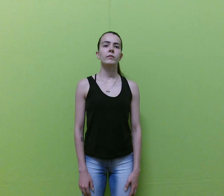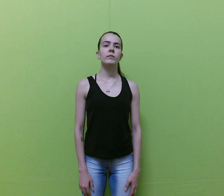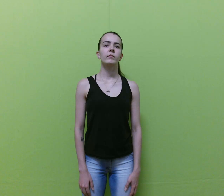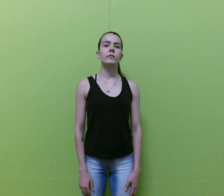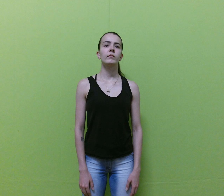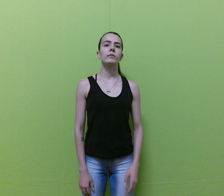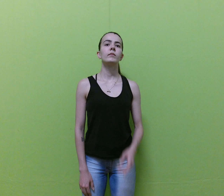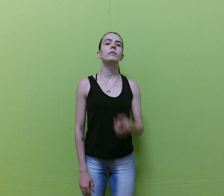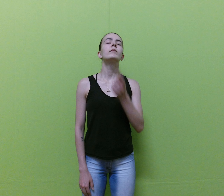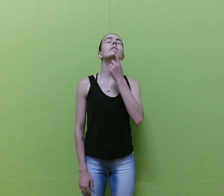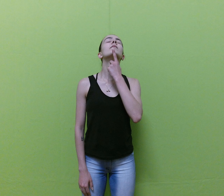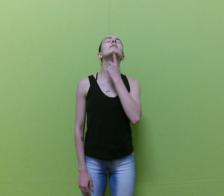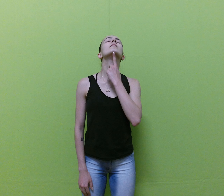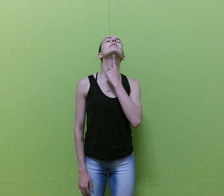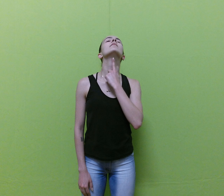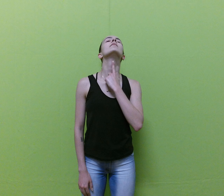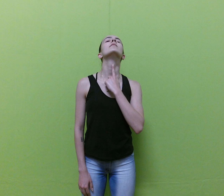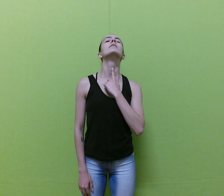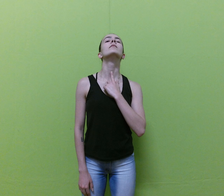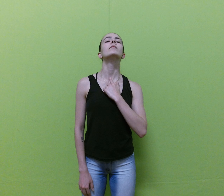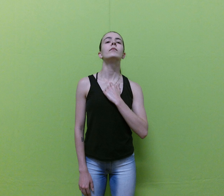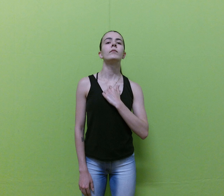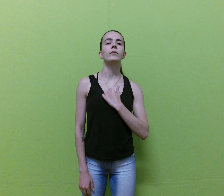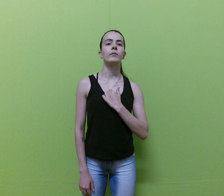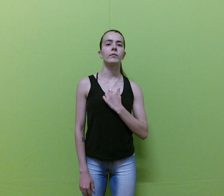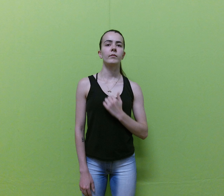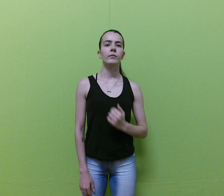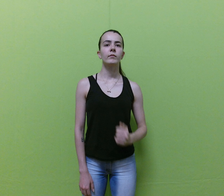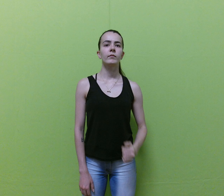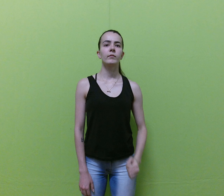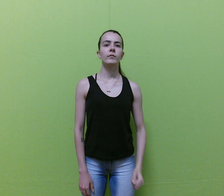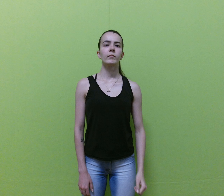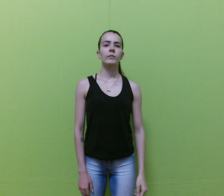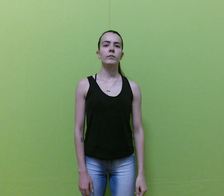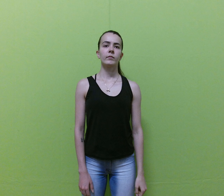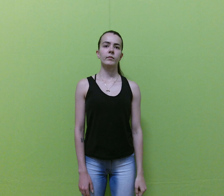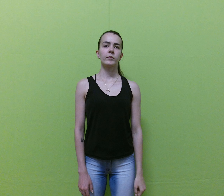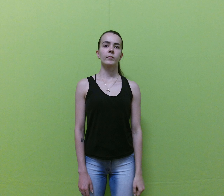vontade